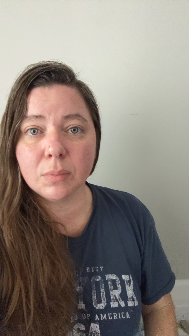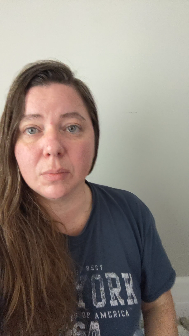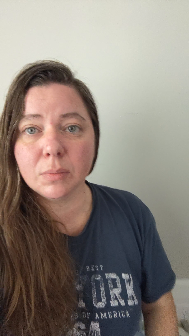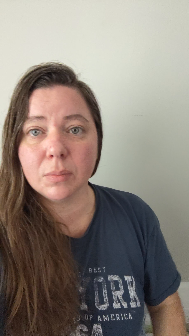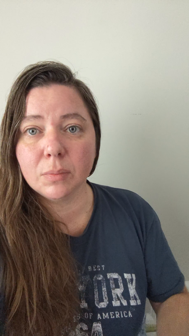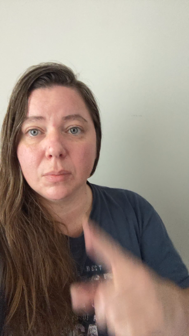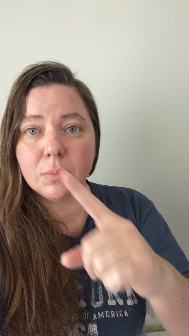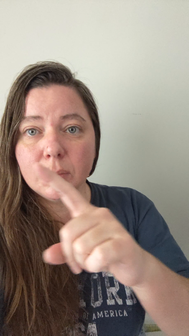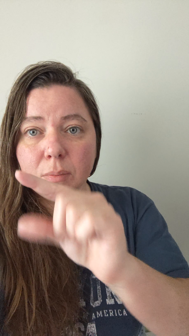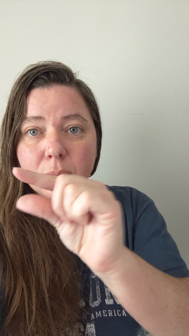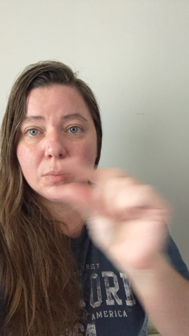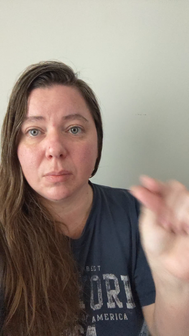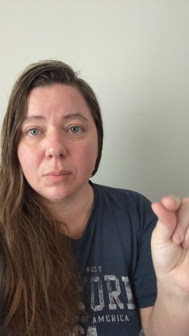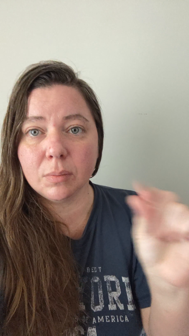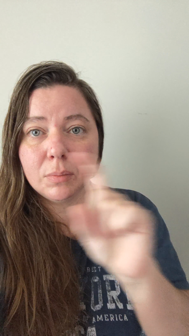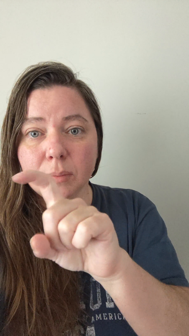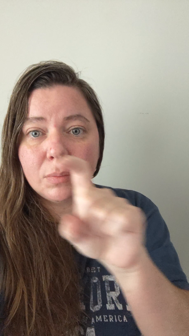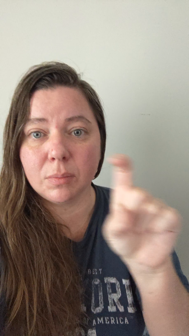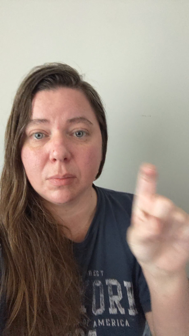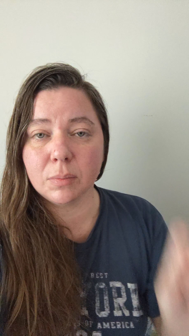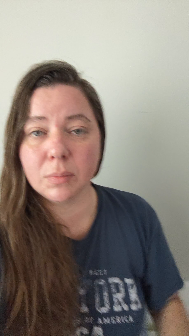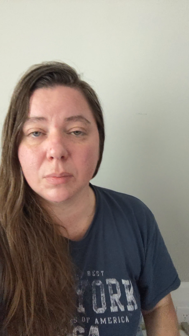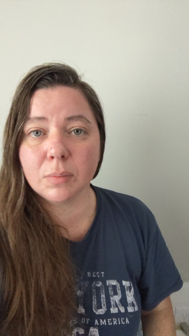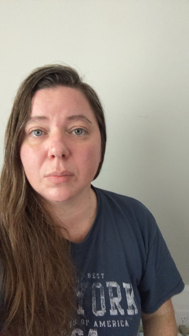peas